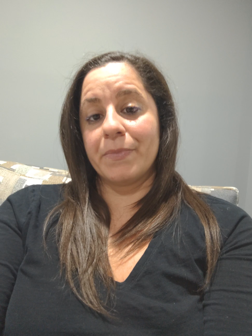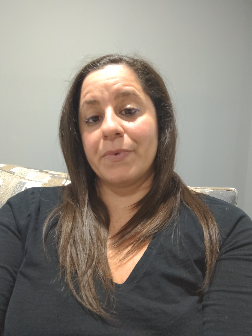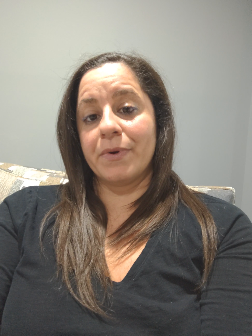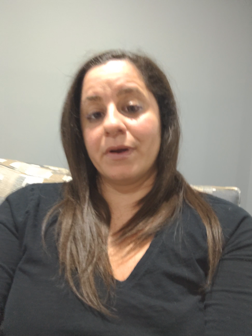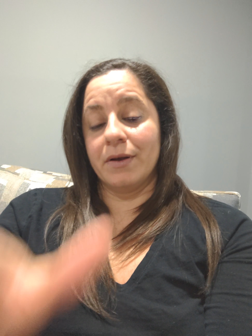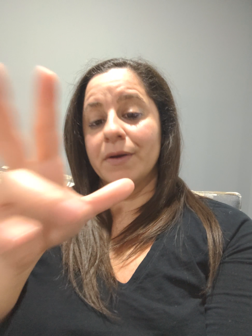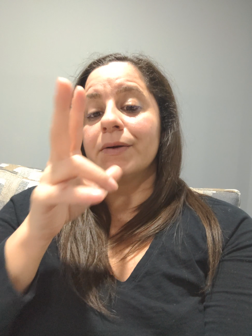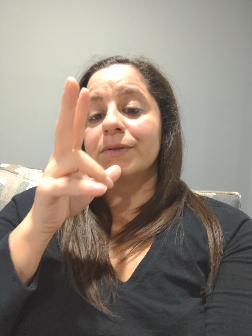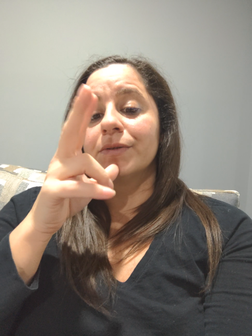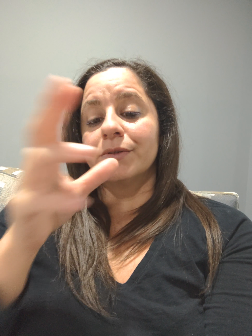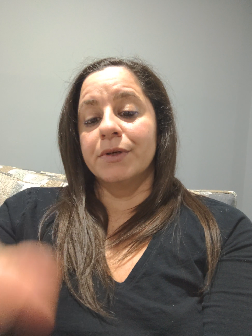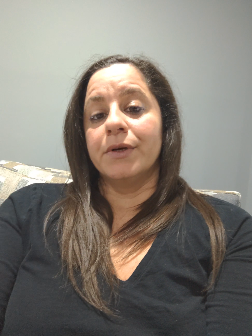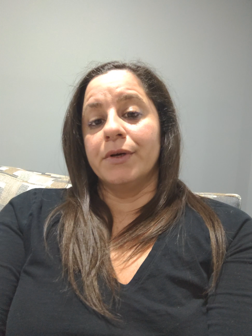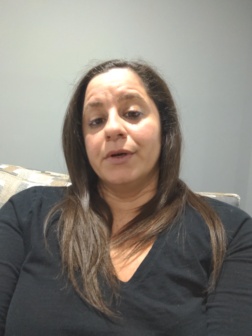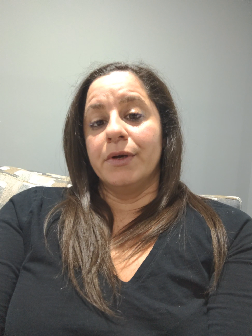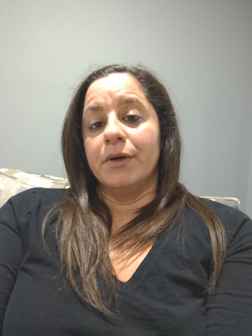hen